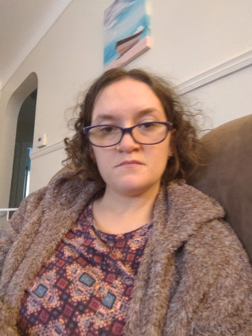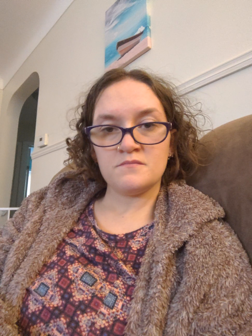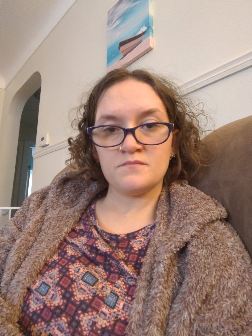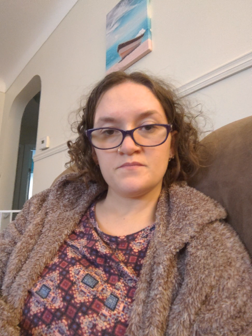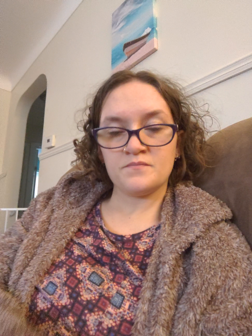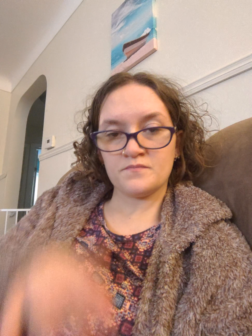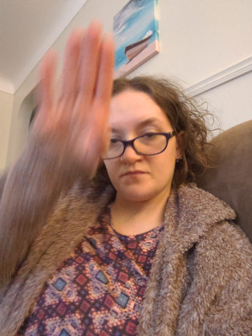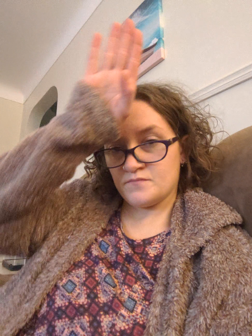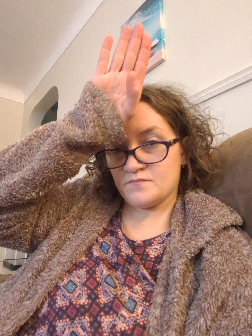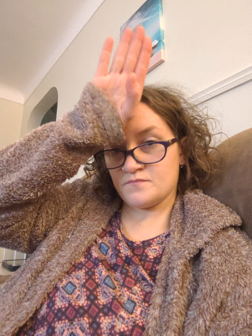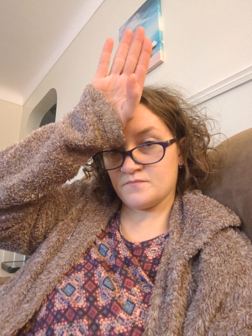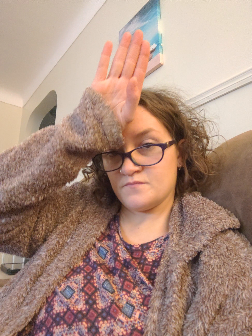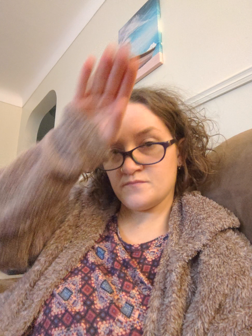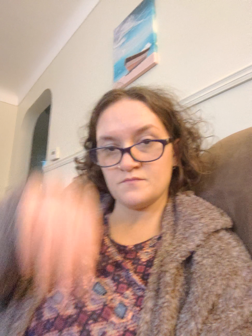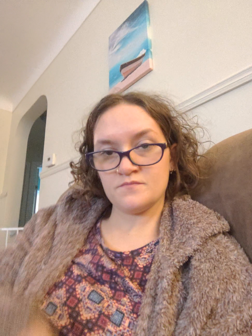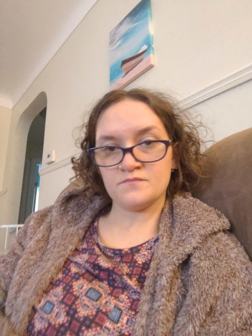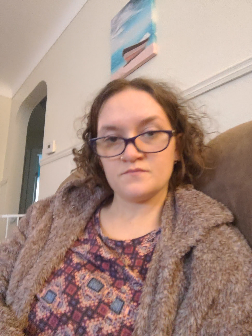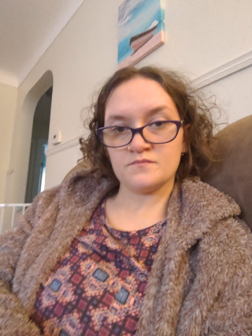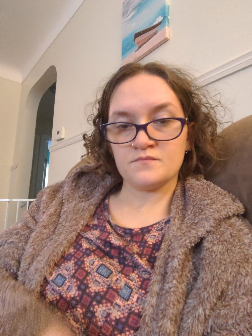fireman